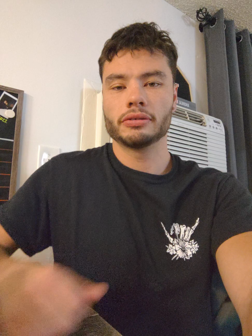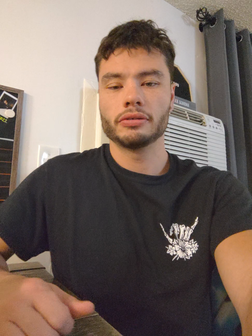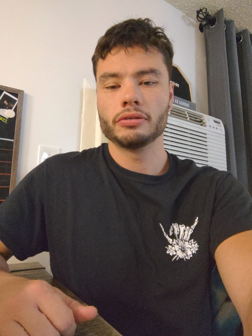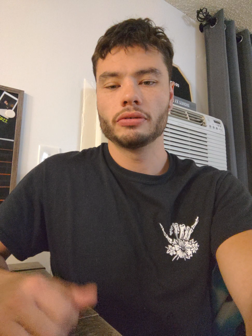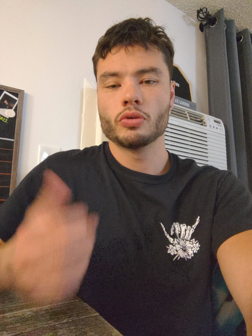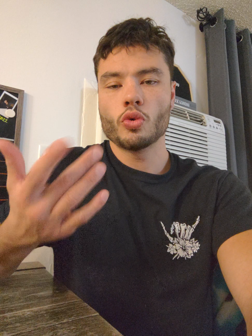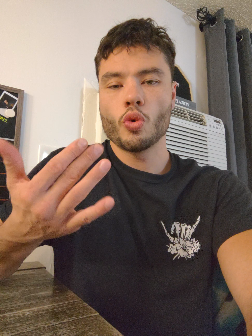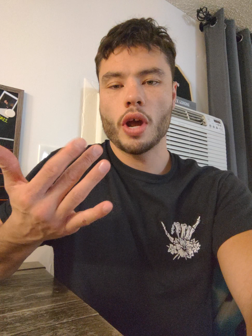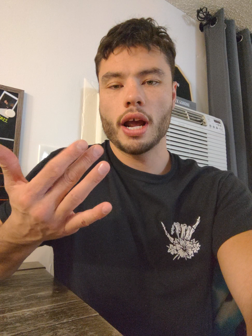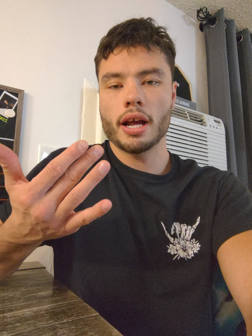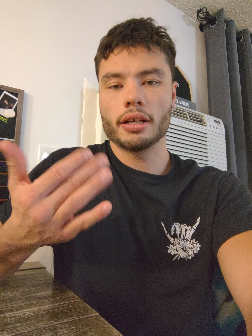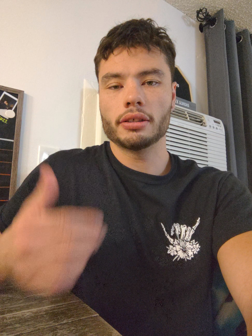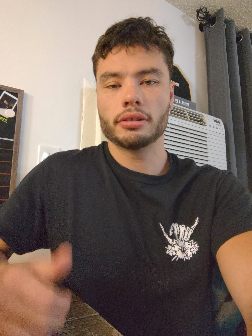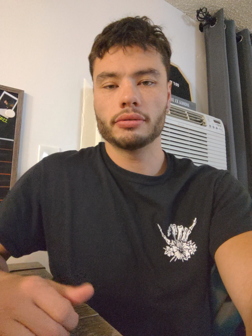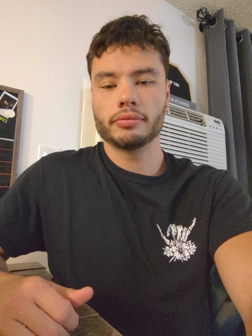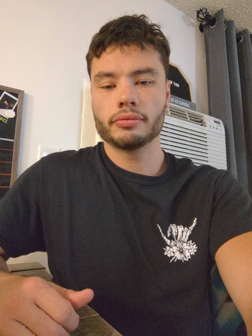wait